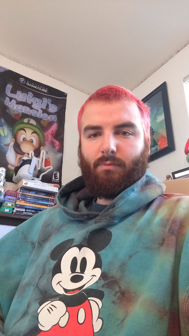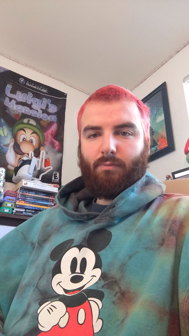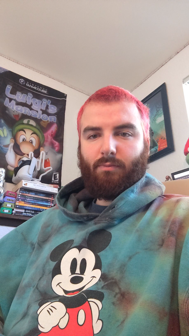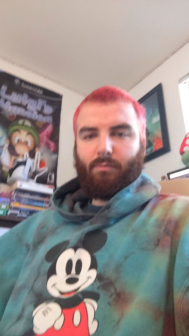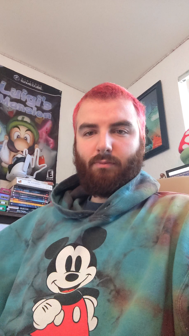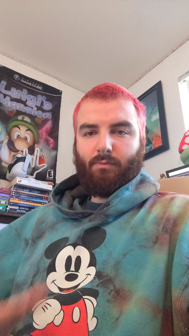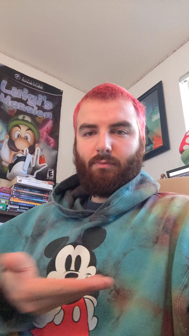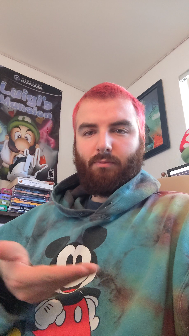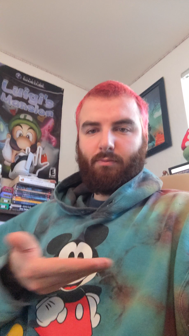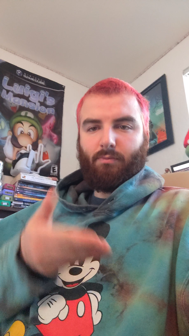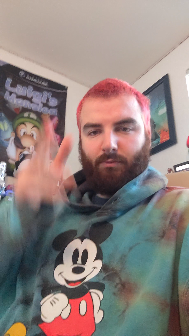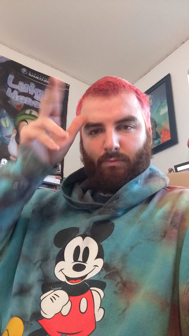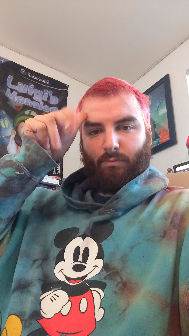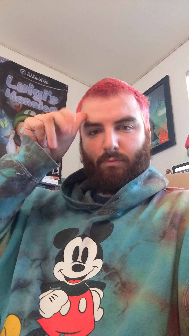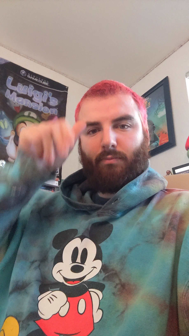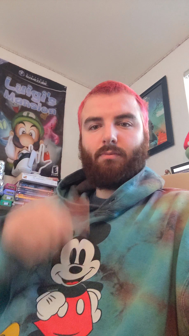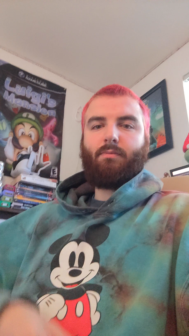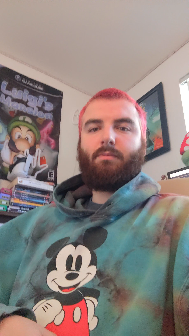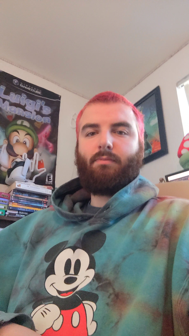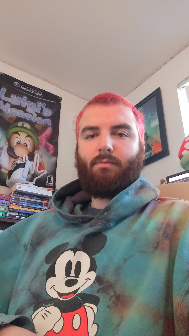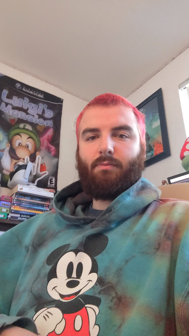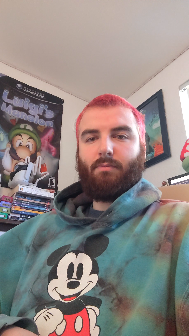pony